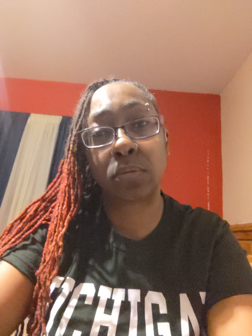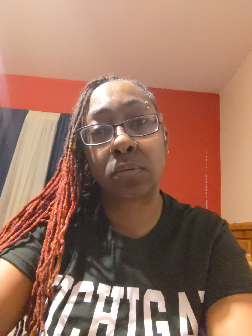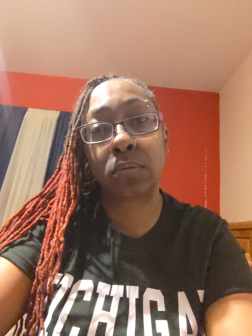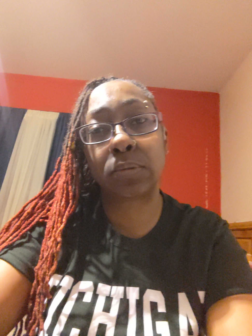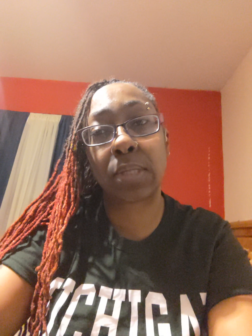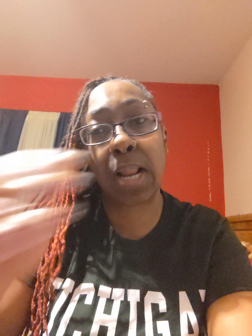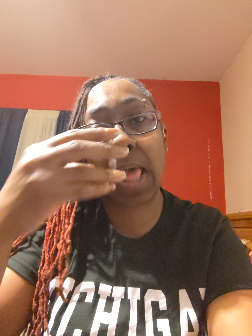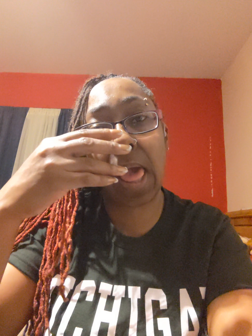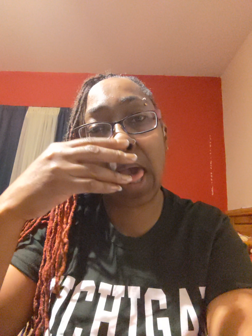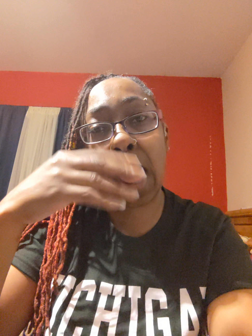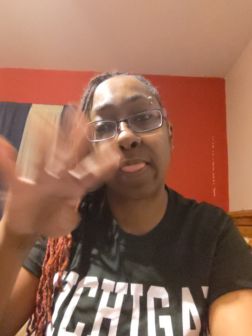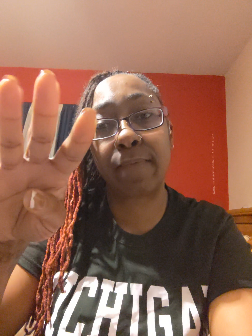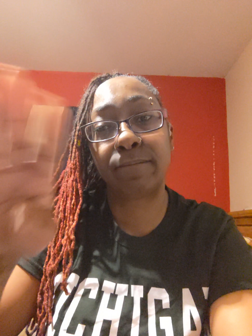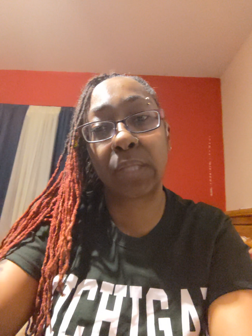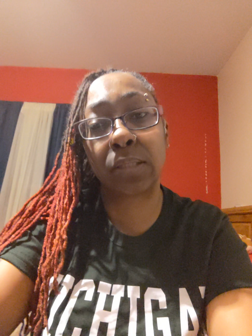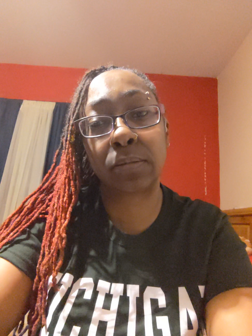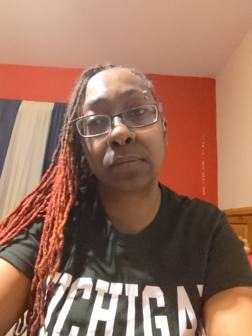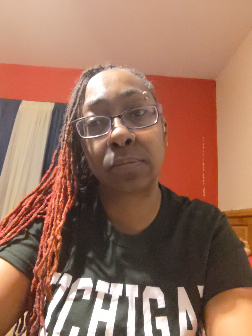elephant